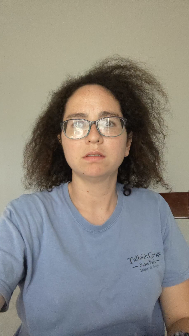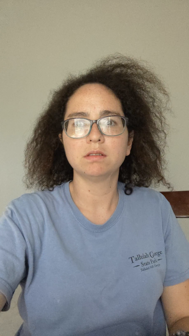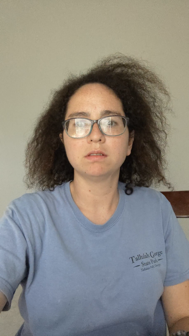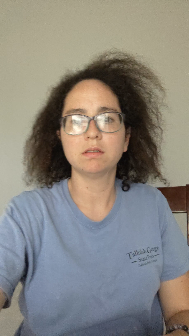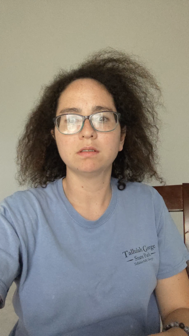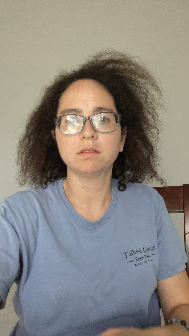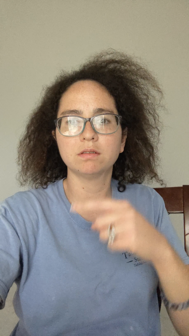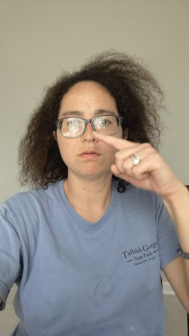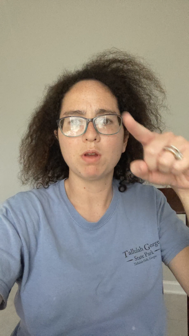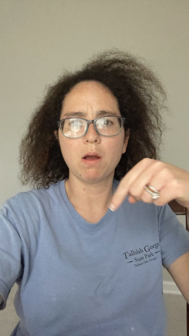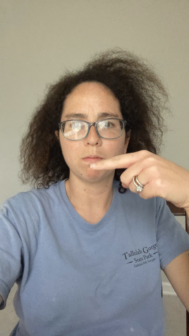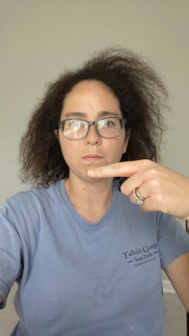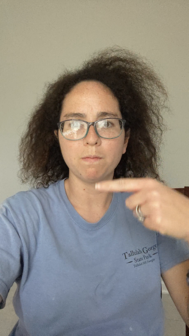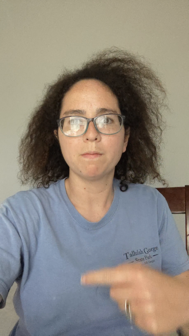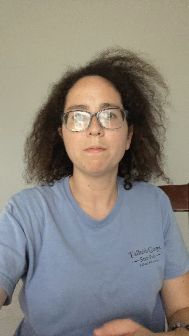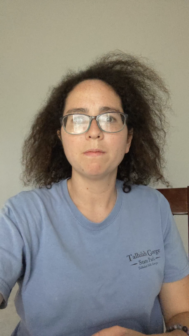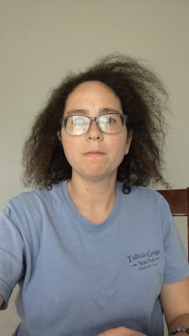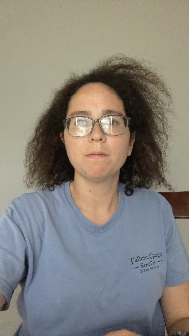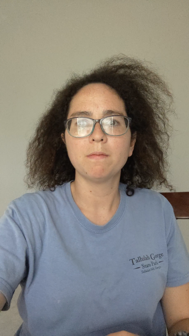about